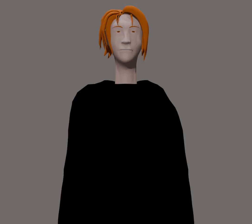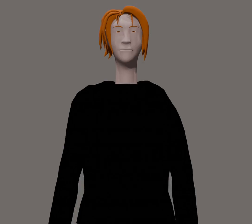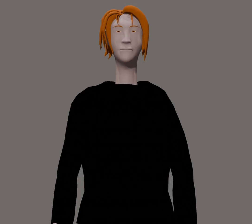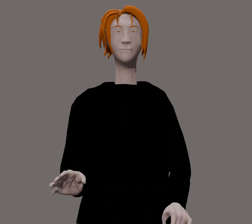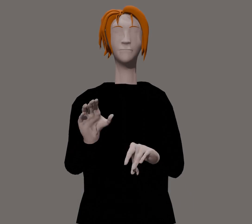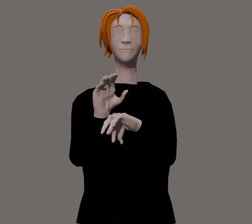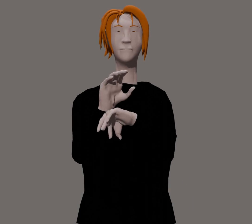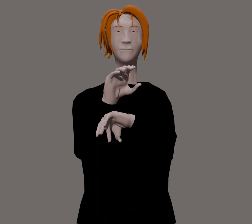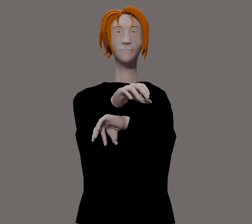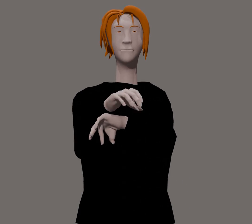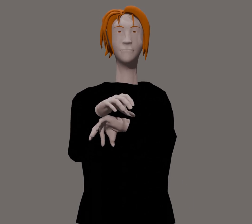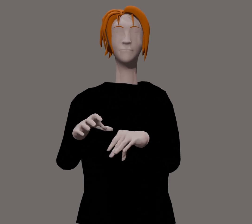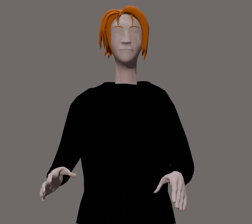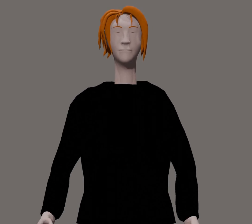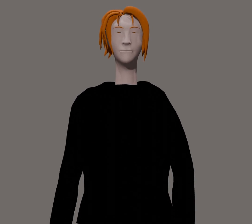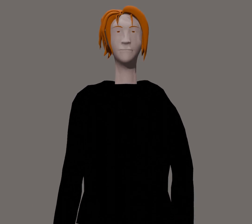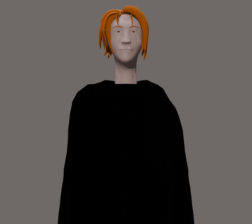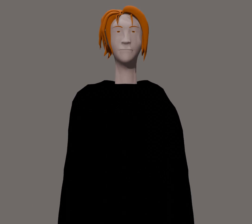Coerce